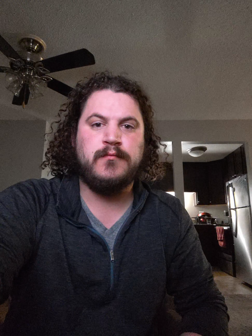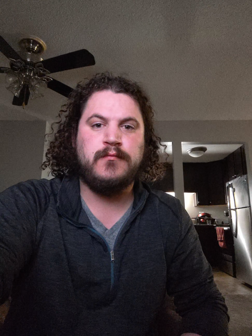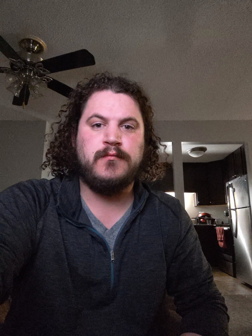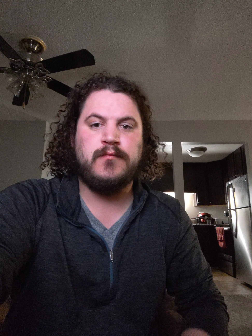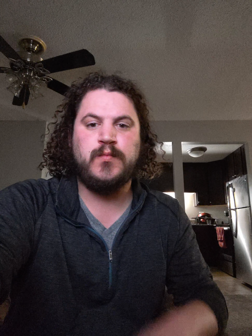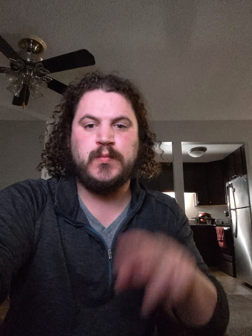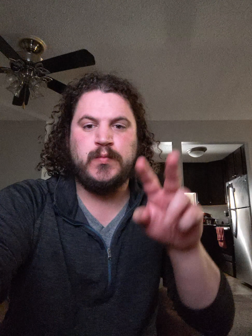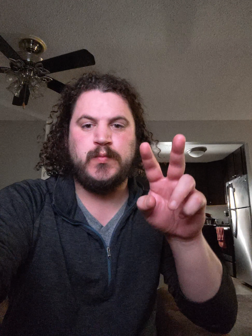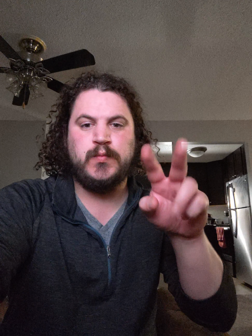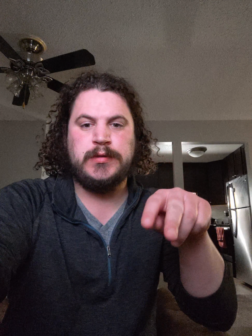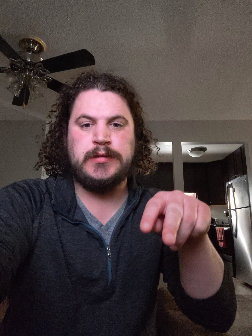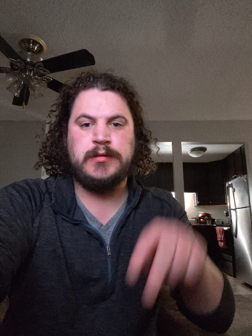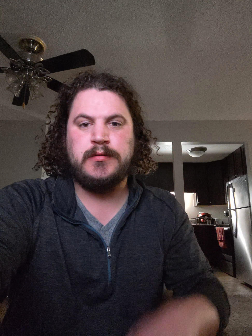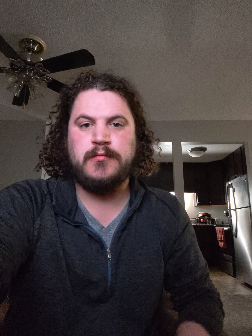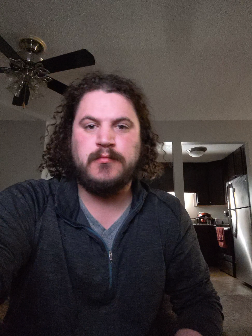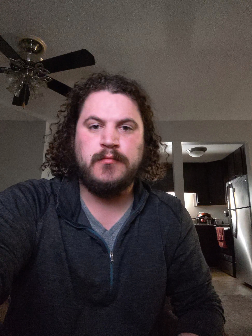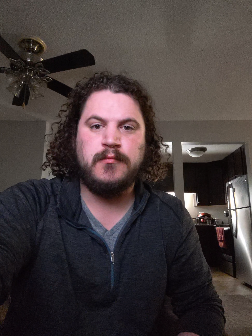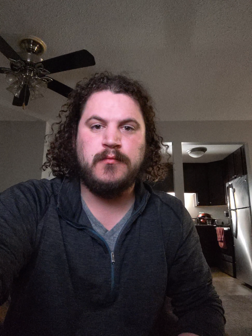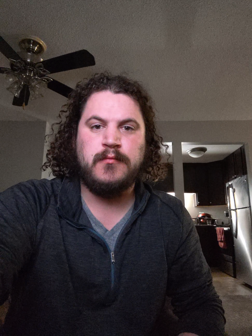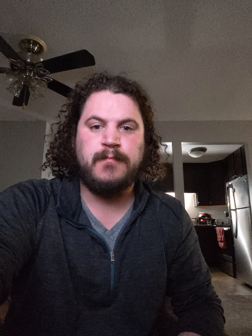read